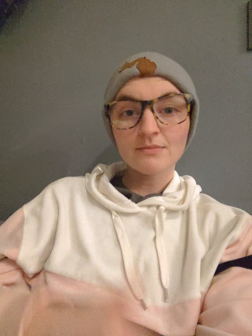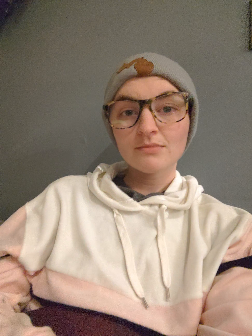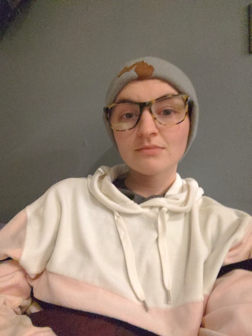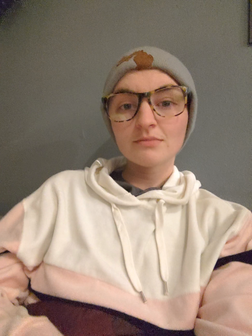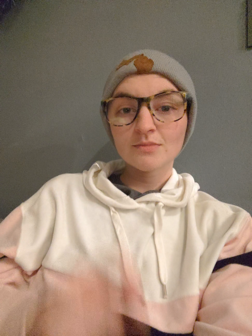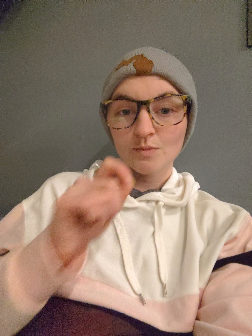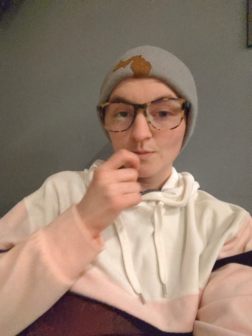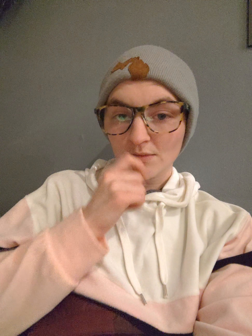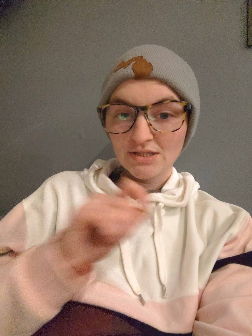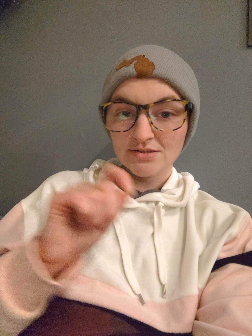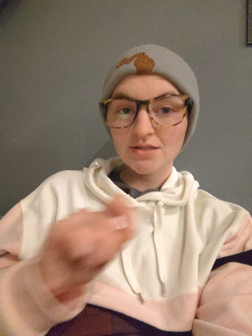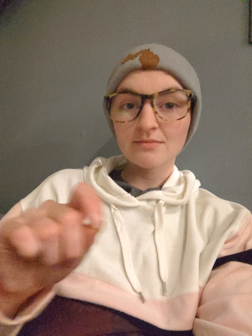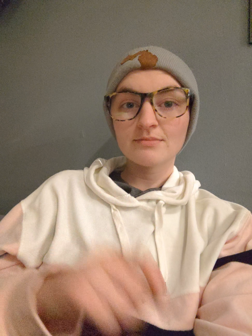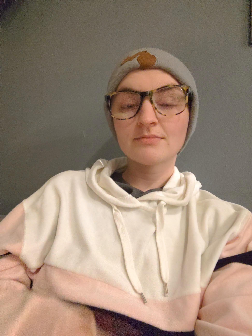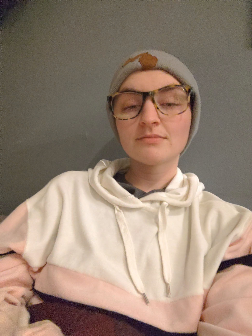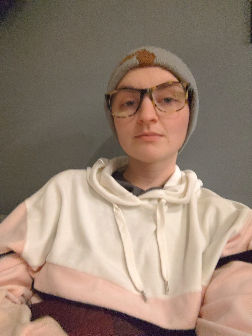pen